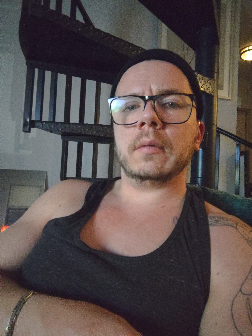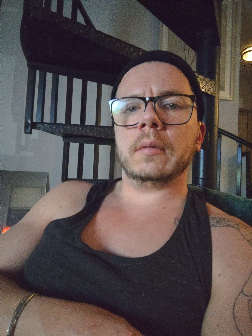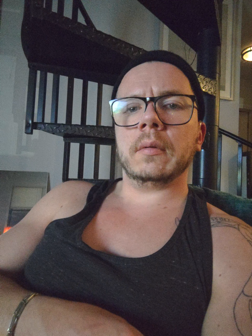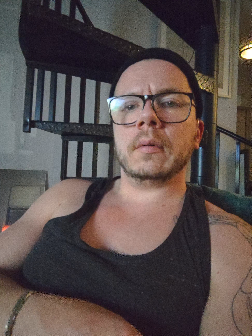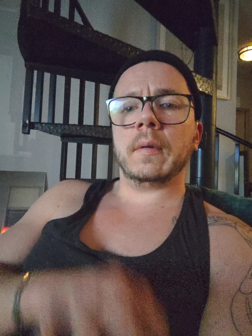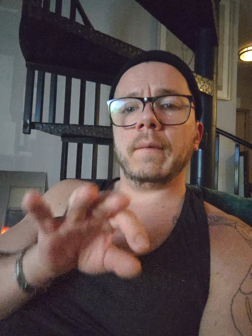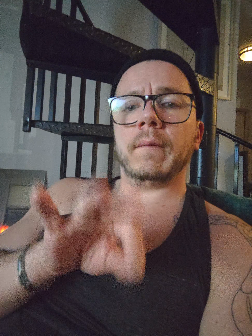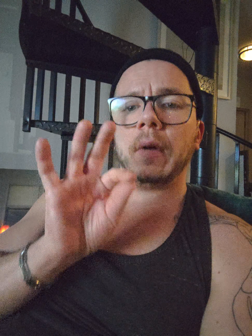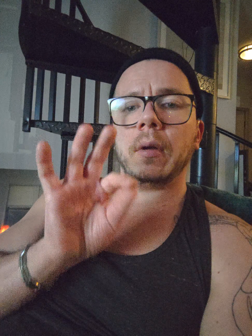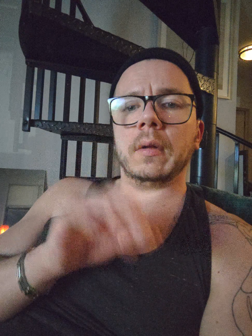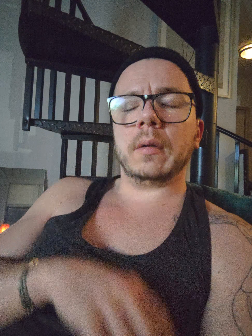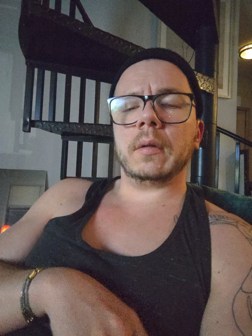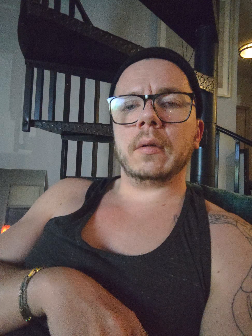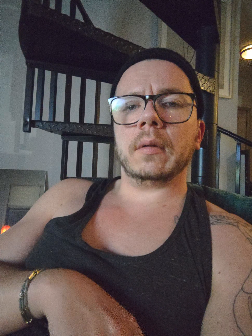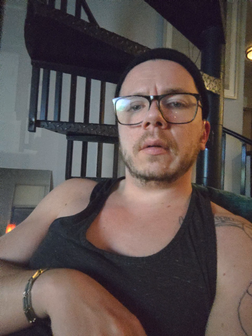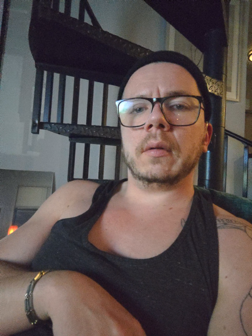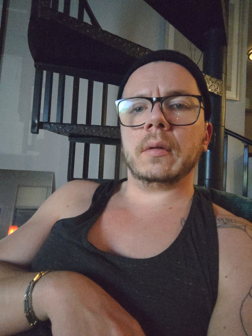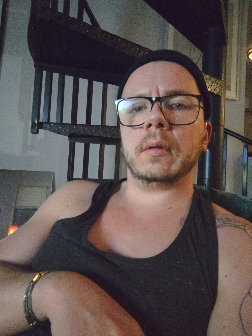find